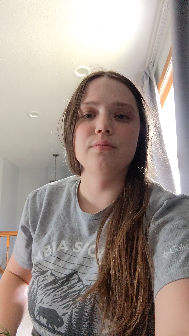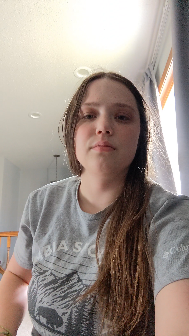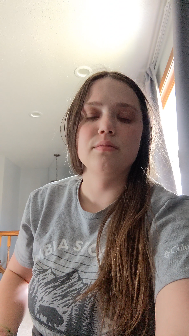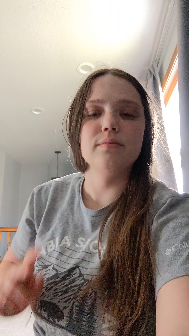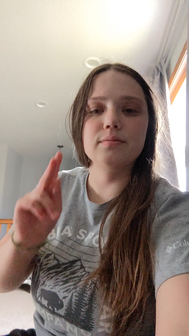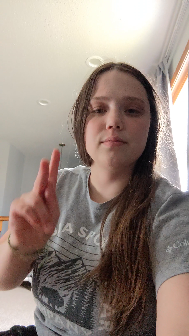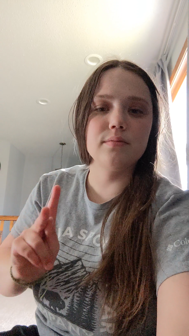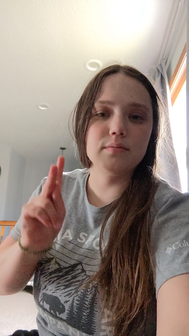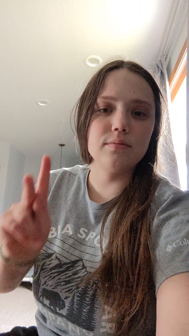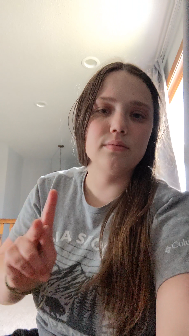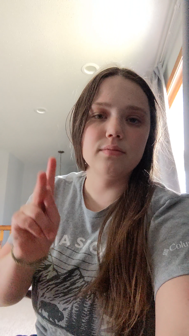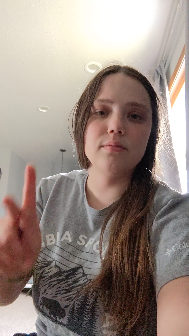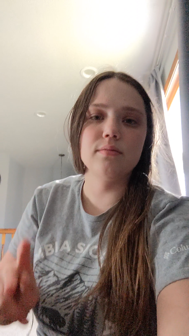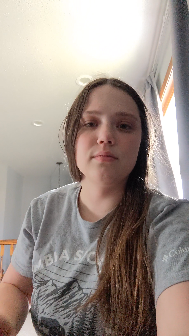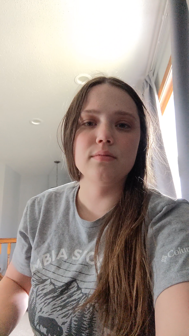people